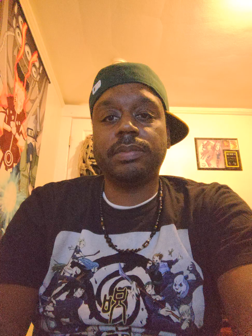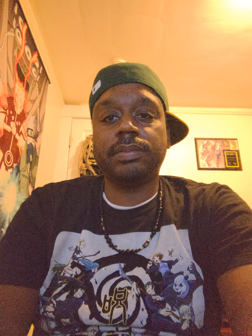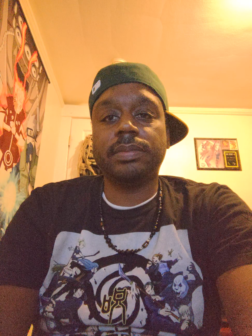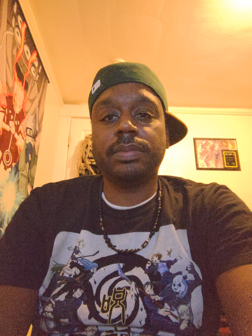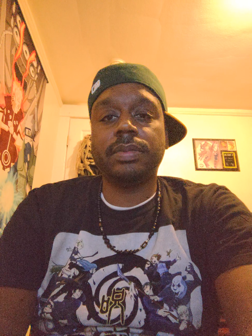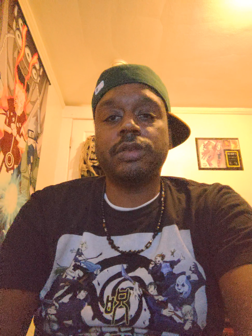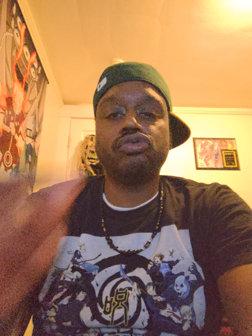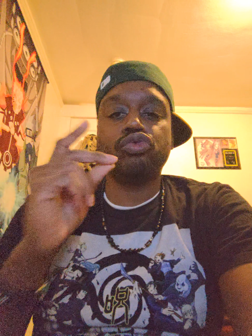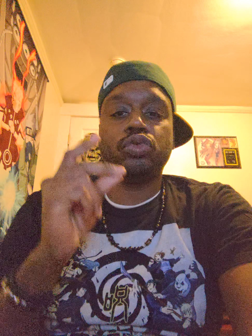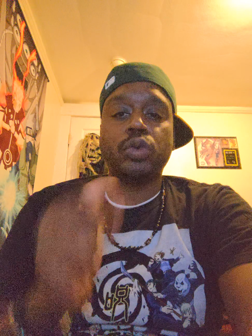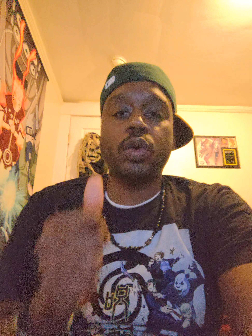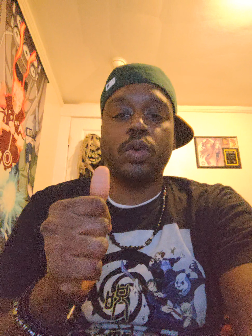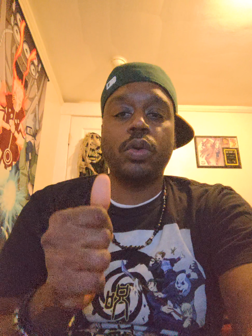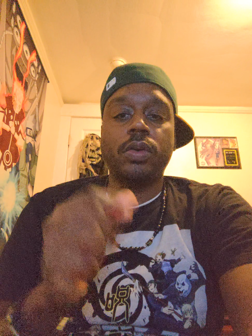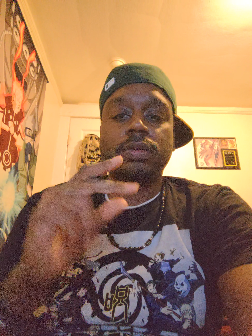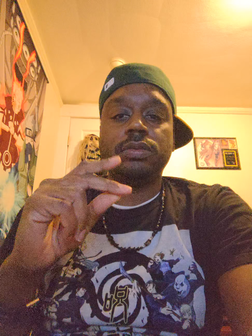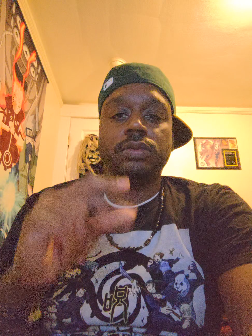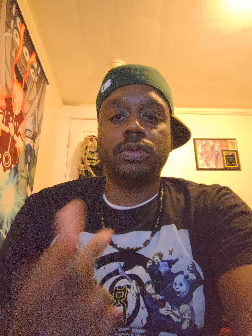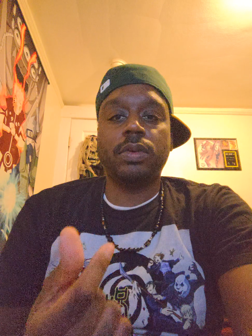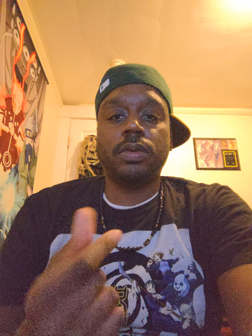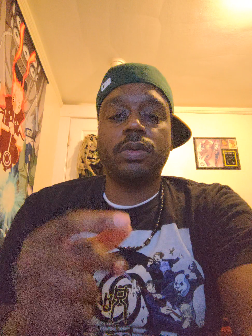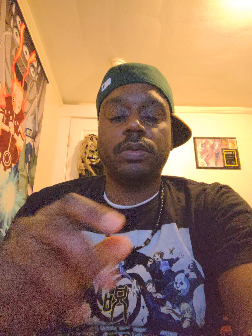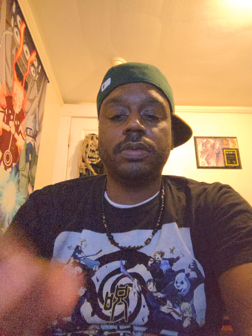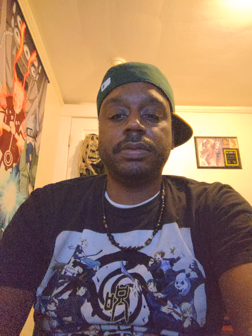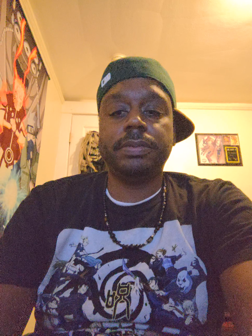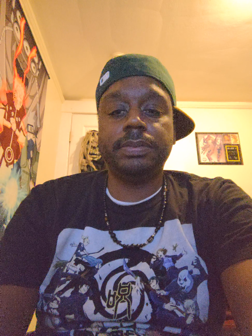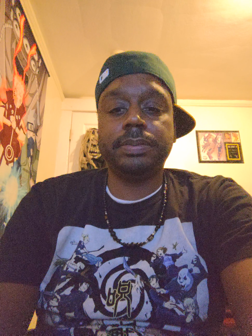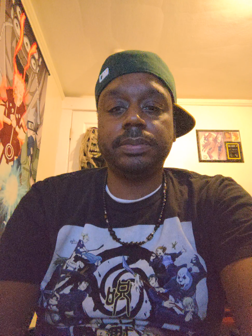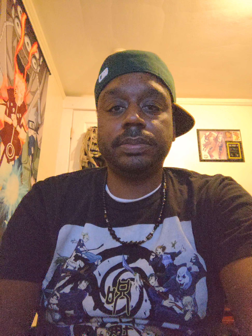dog